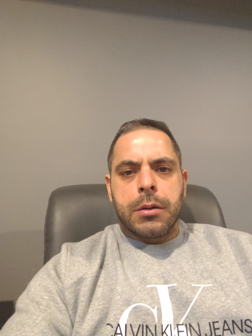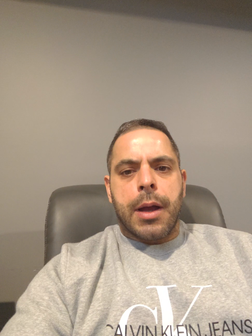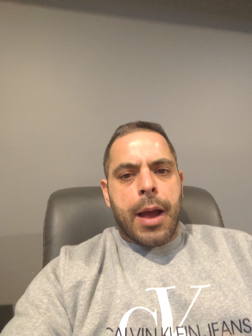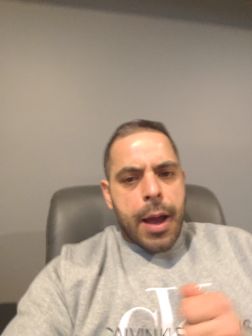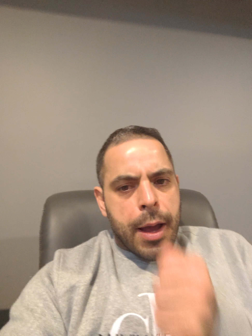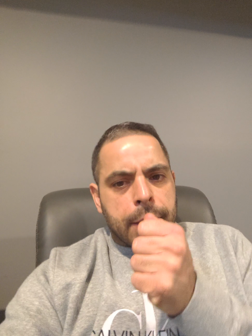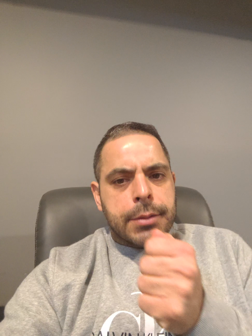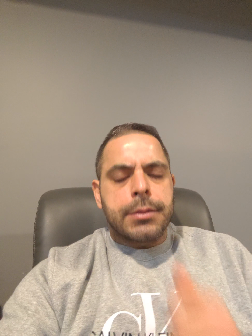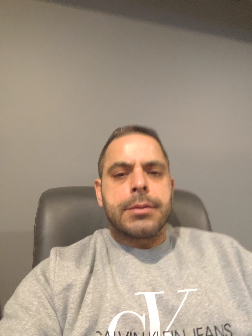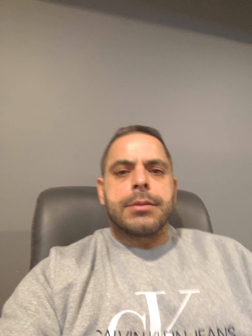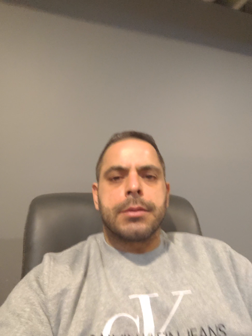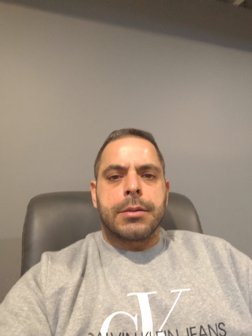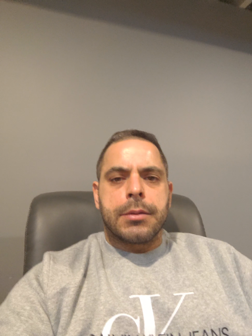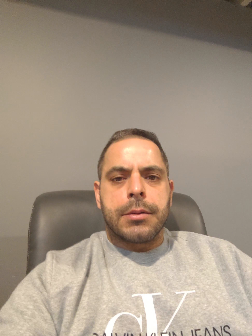hide